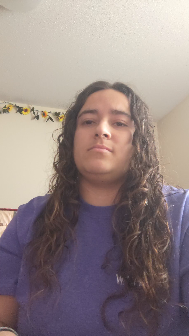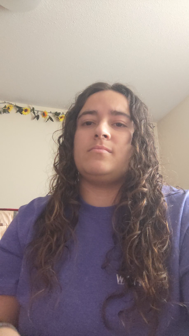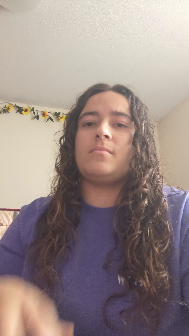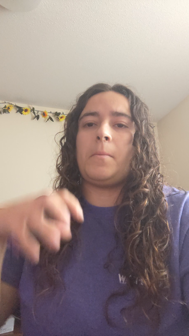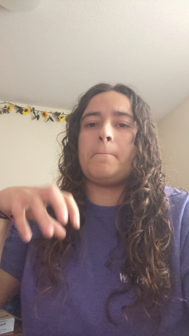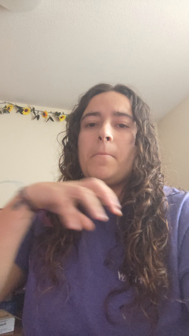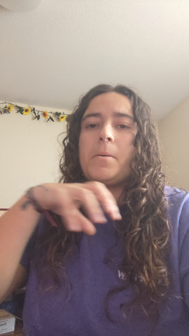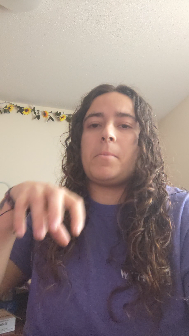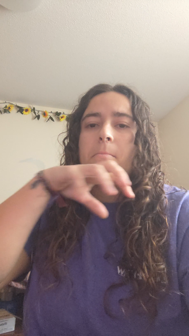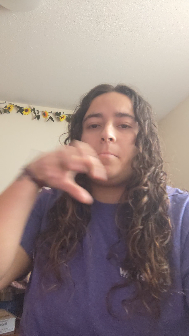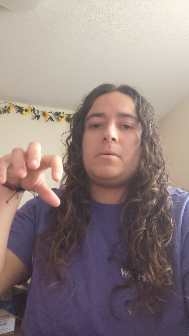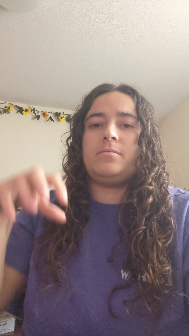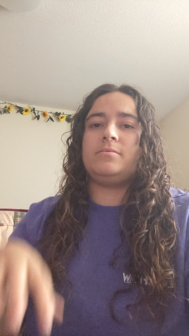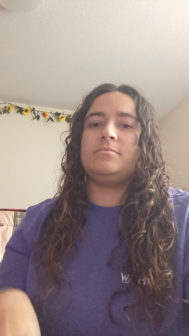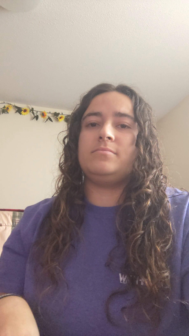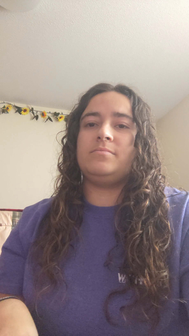block